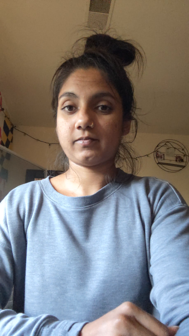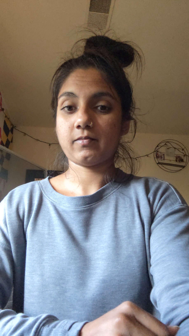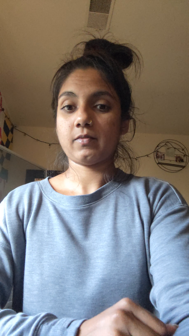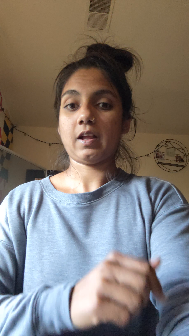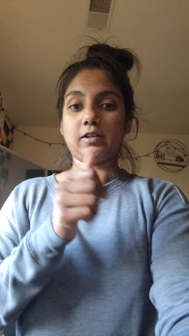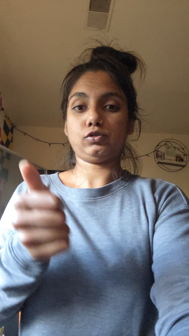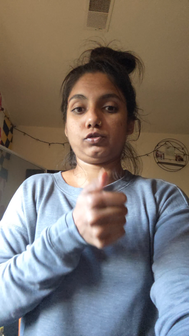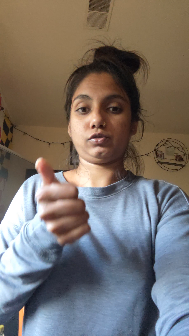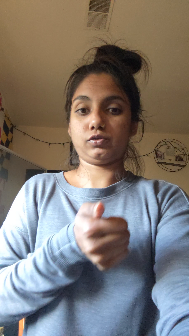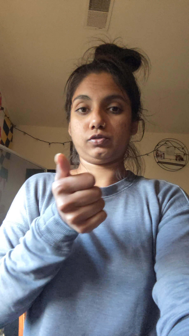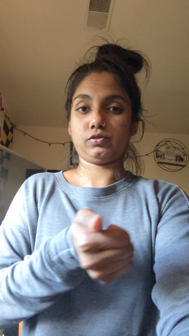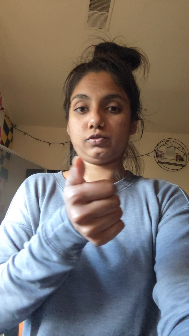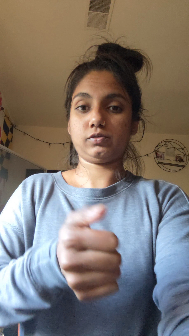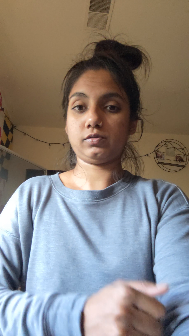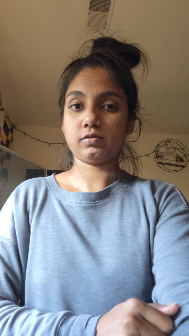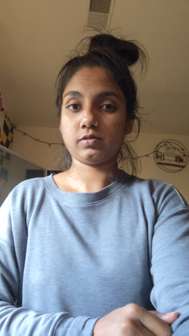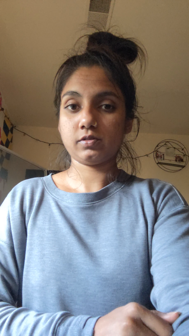chase